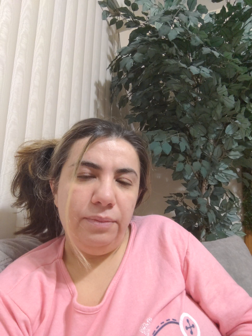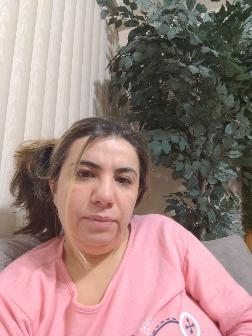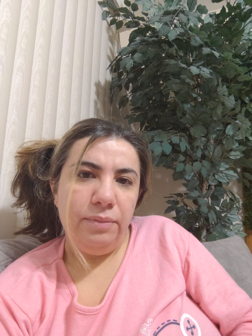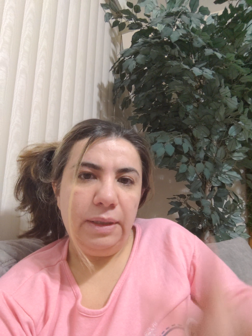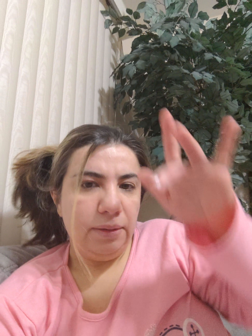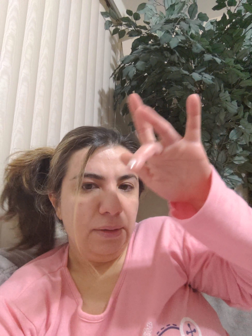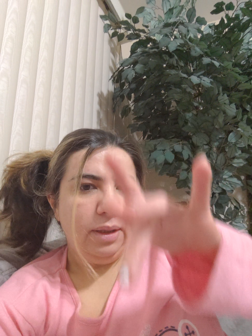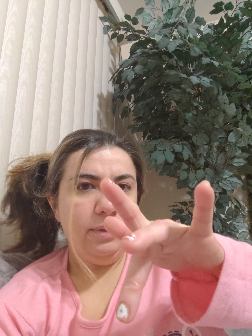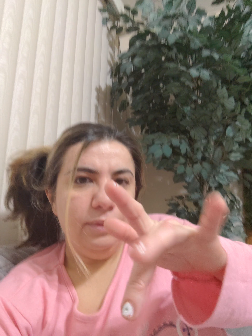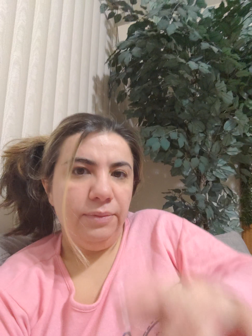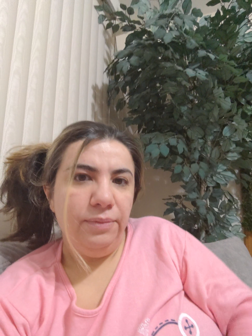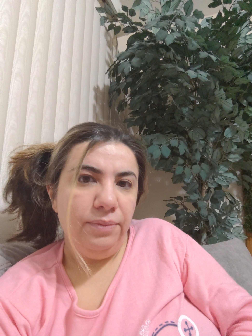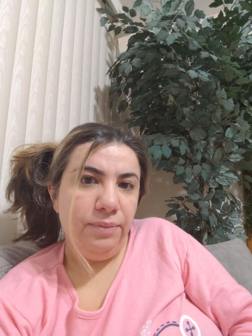touch